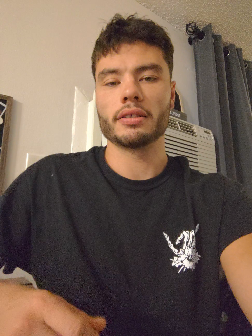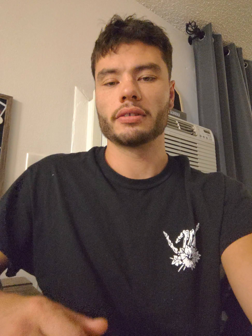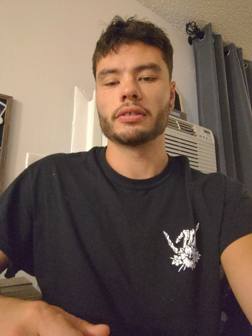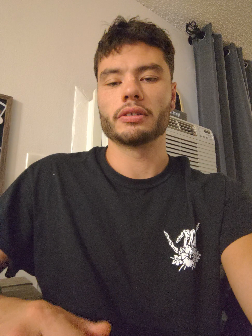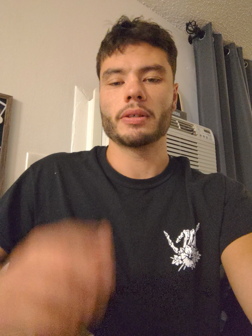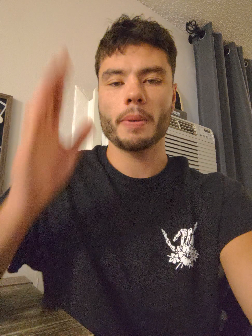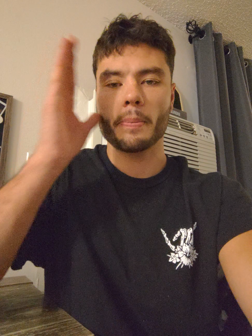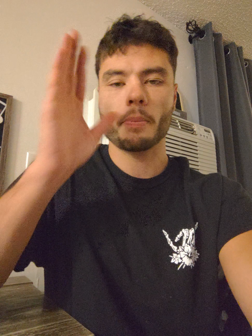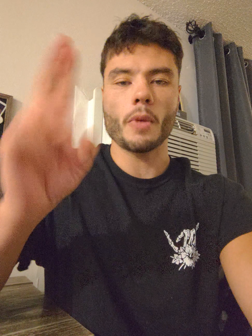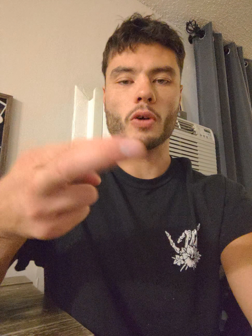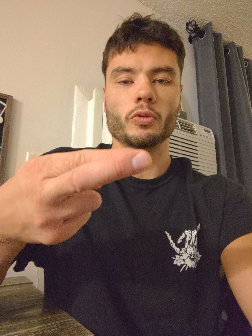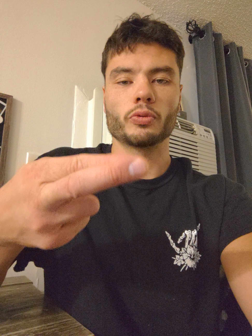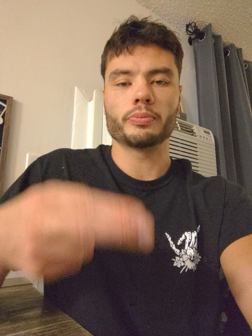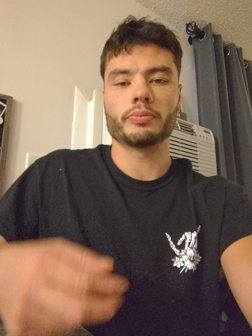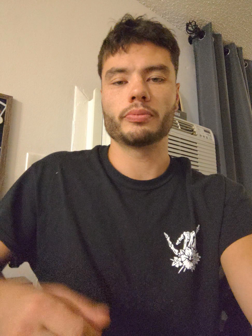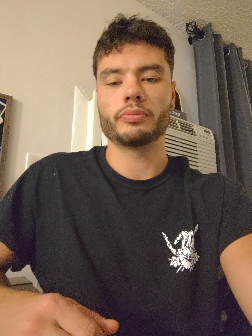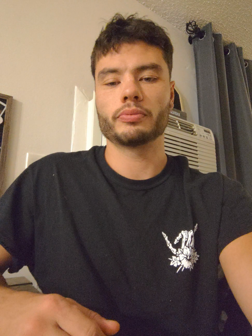bedroom